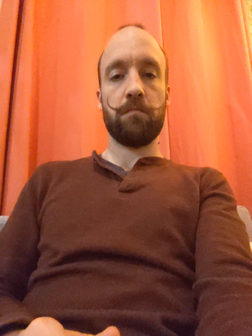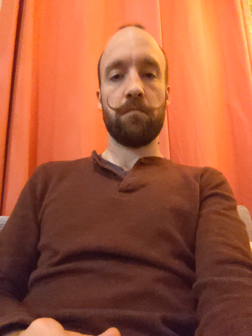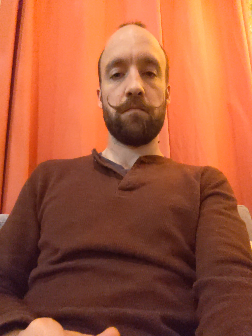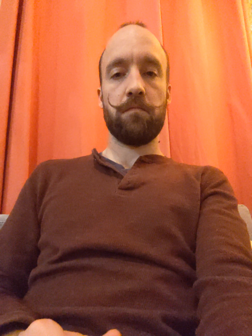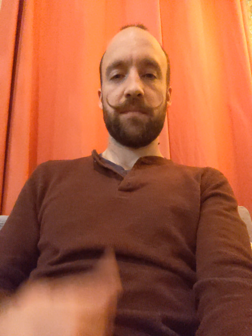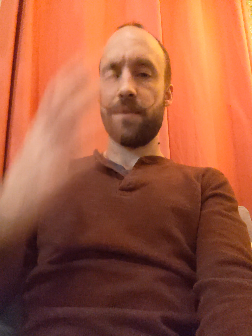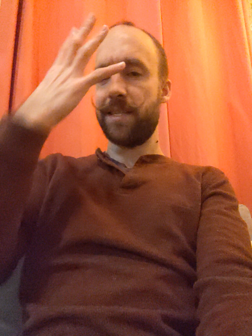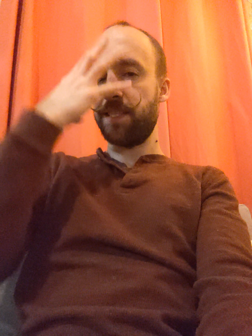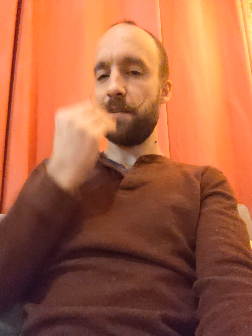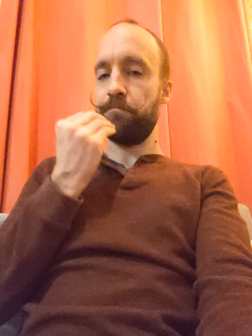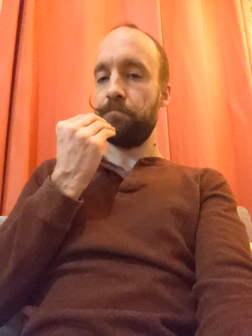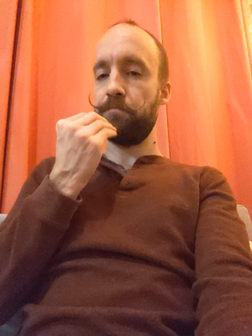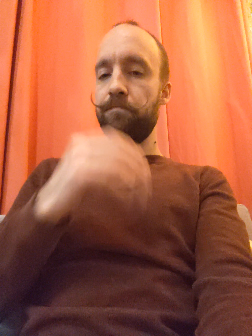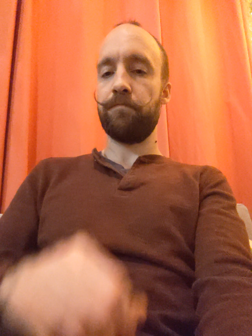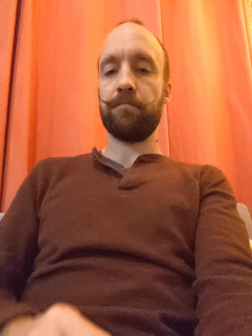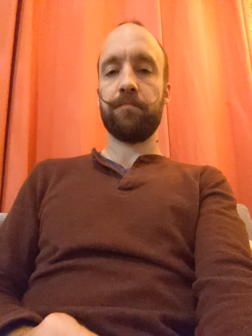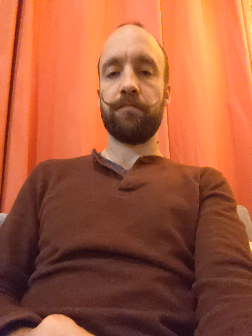sleep